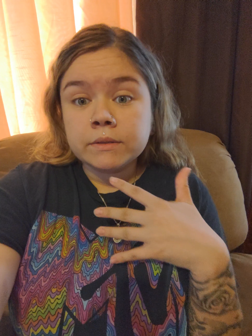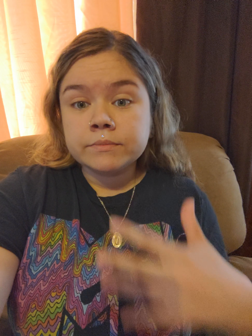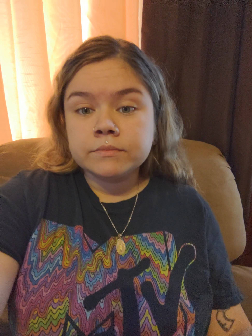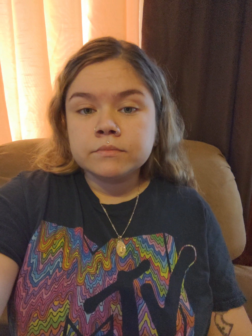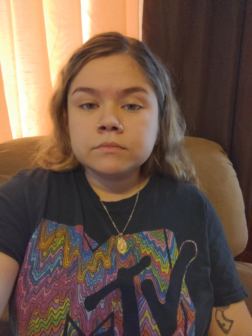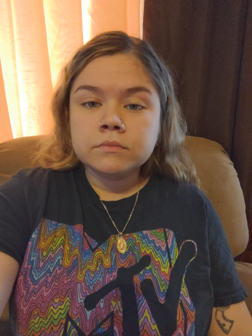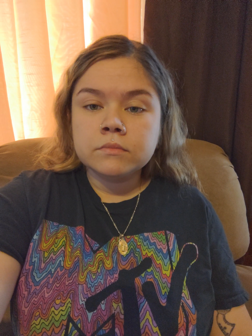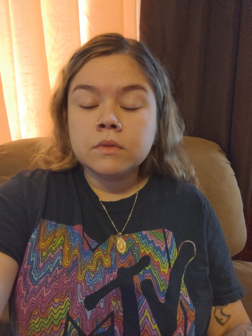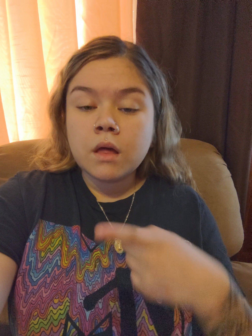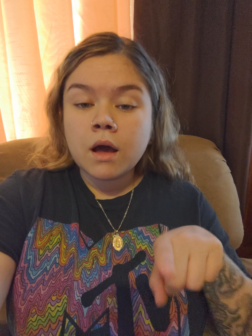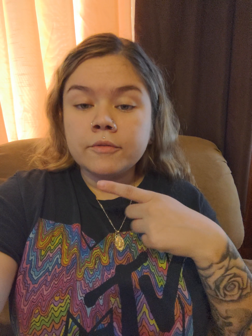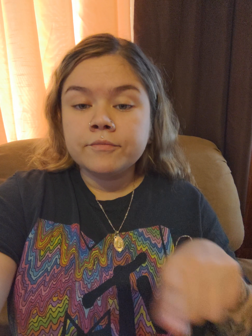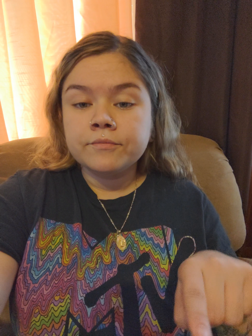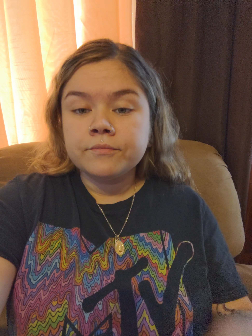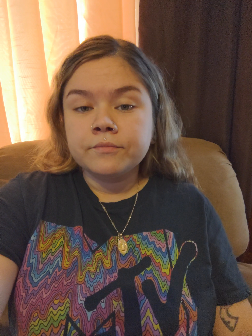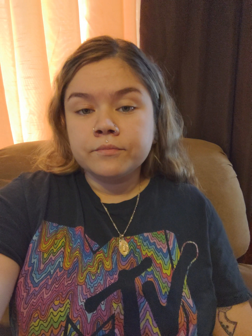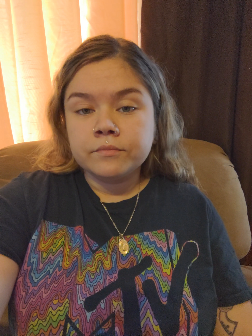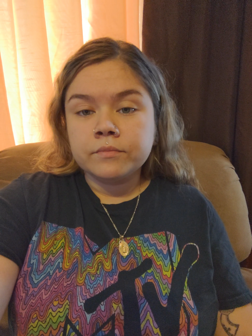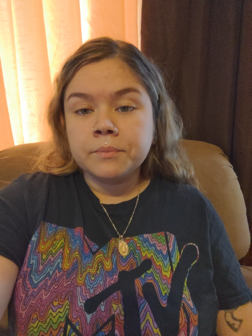knife